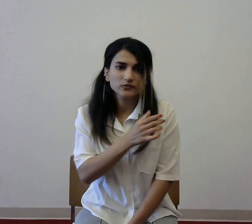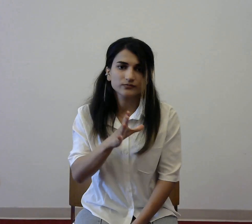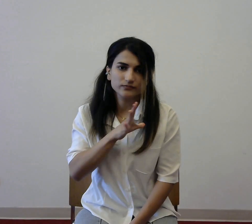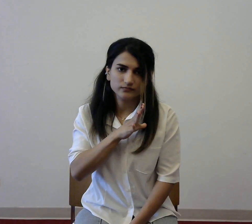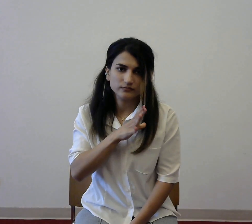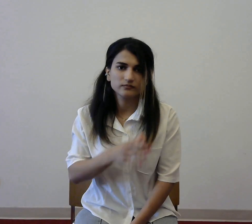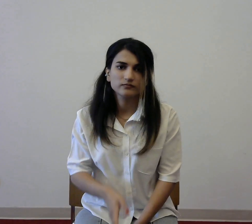olmaq